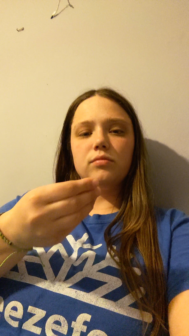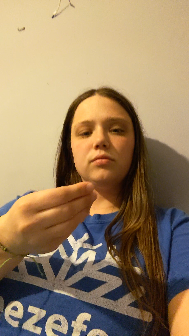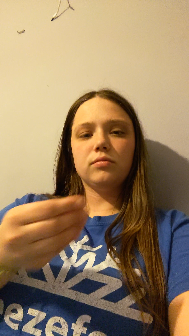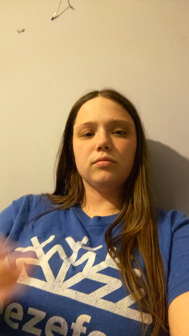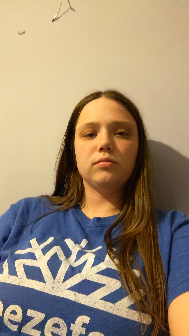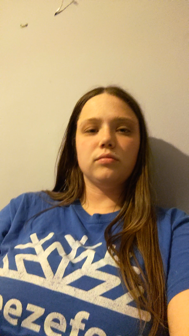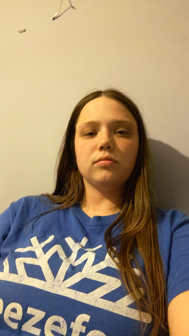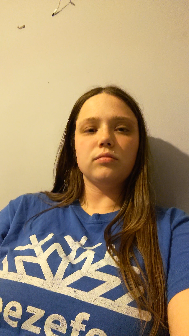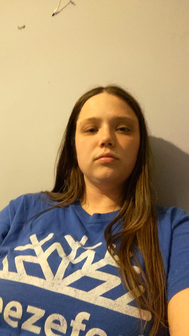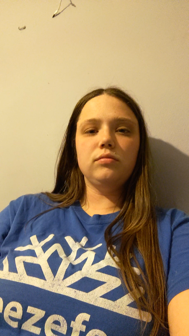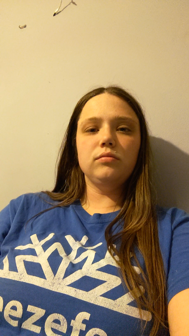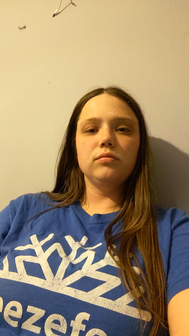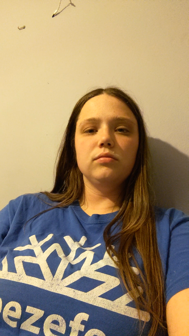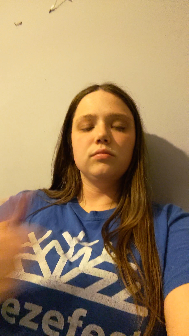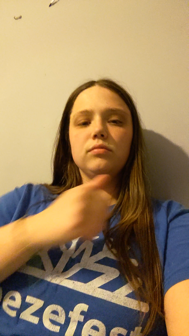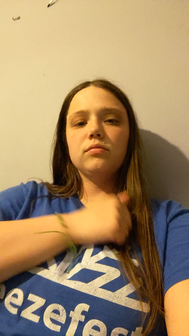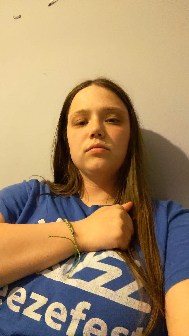love